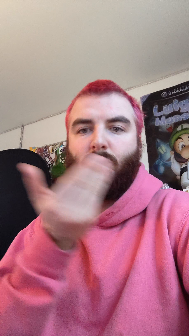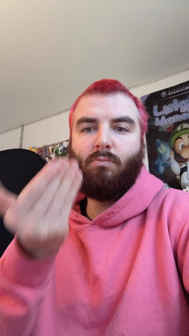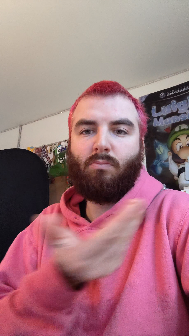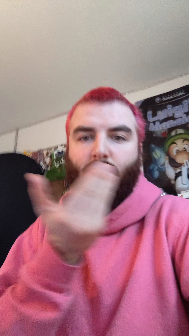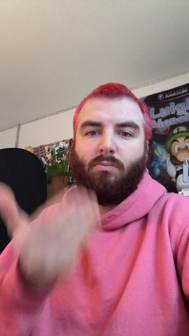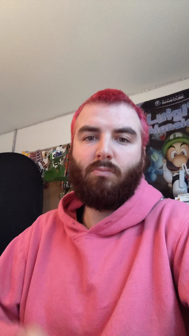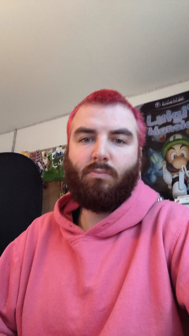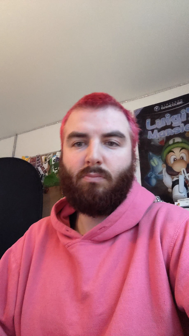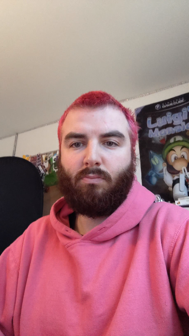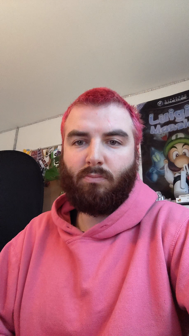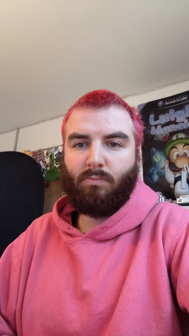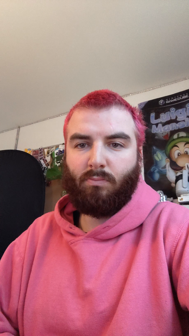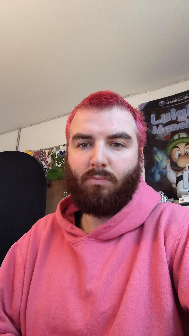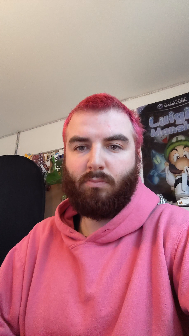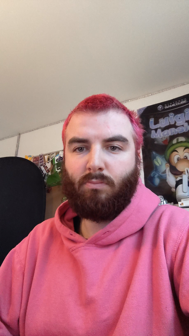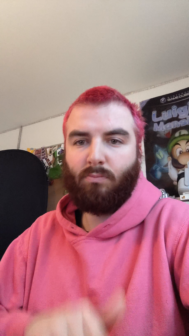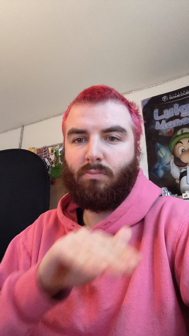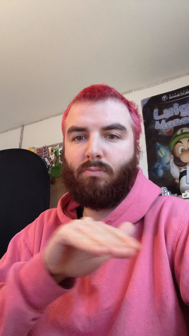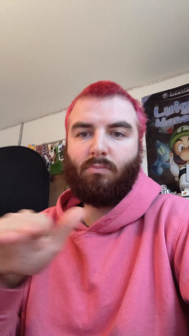nice